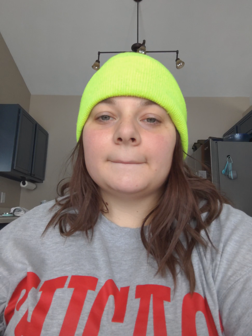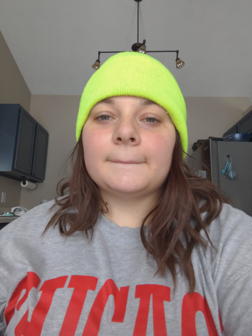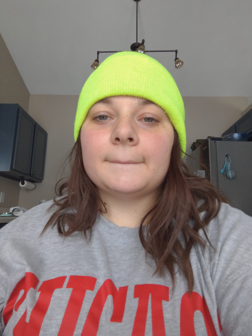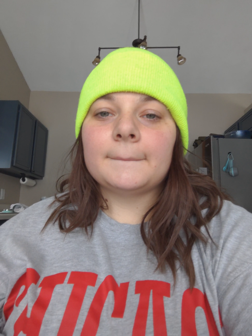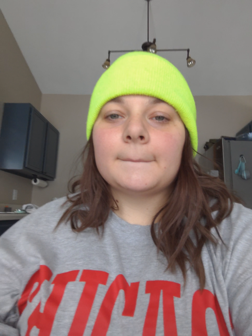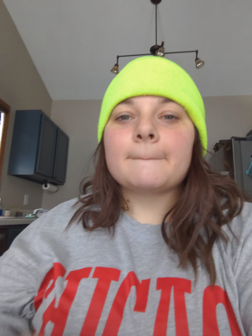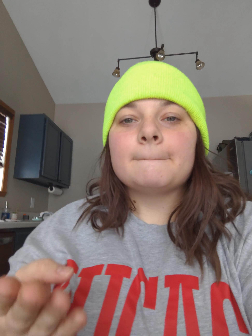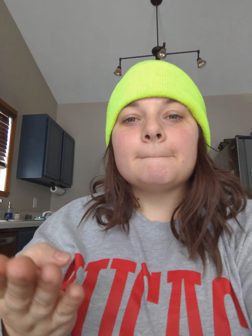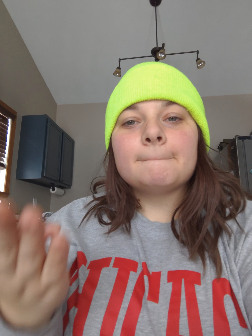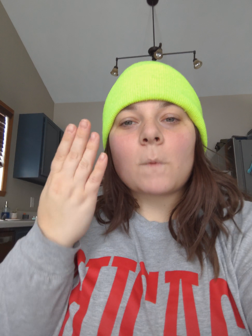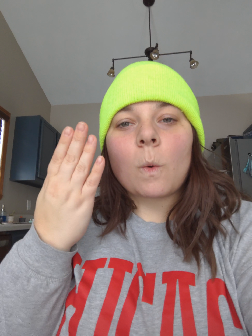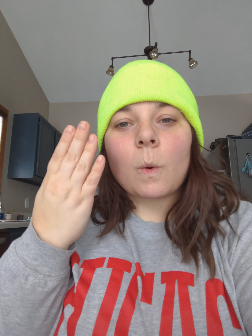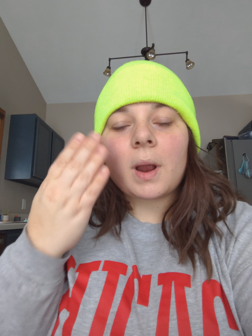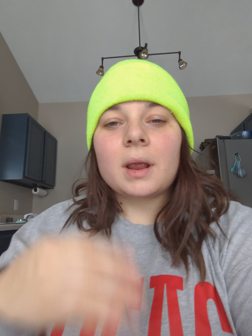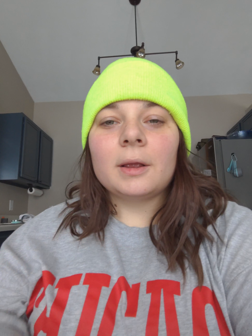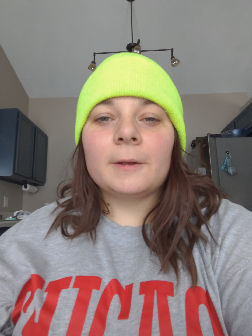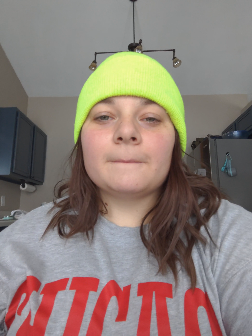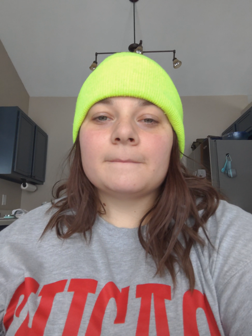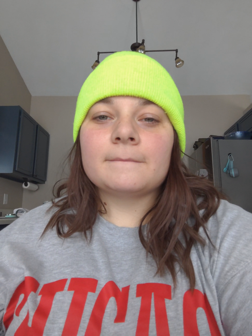morning